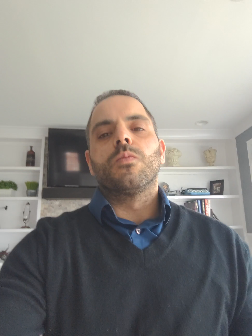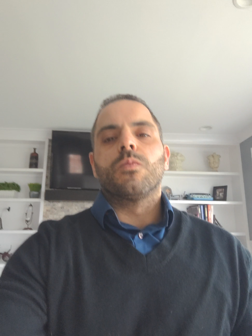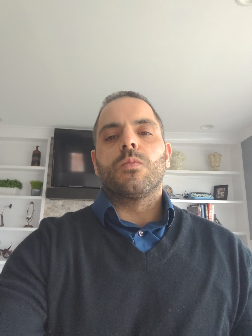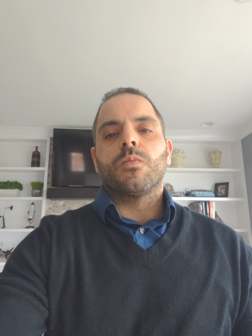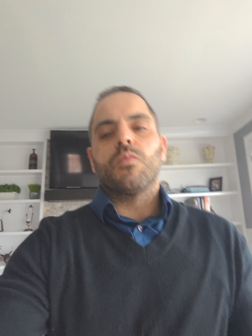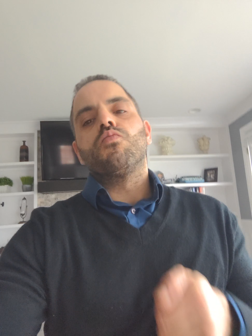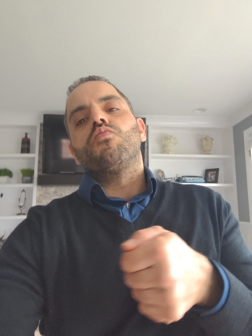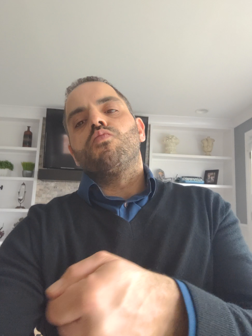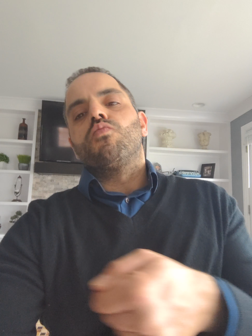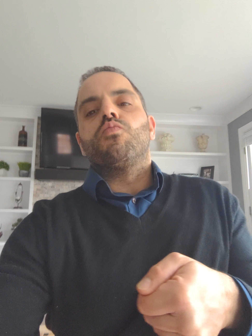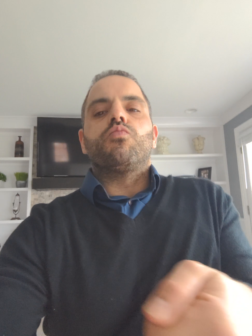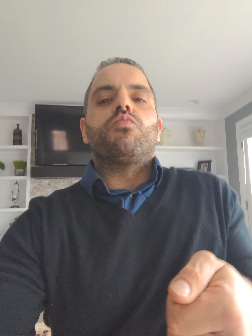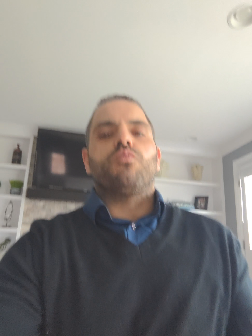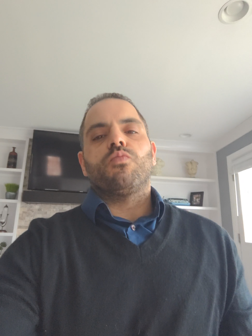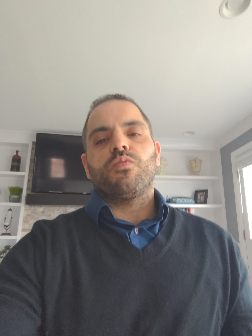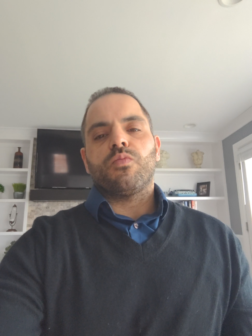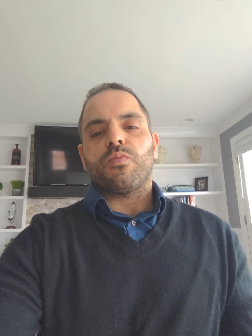vacuum